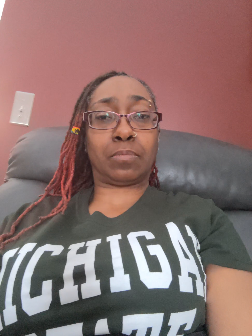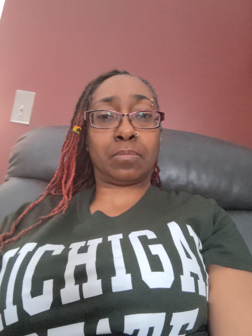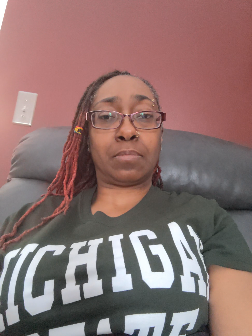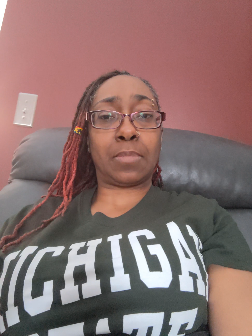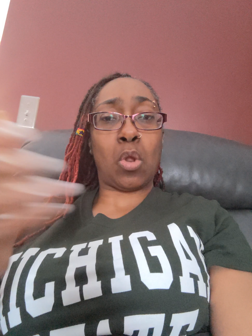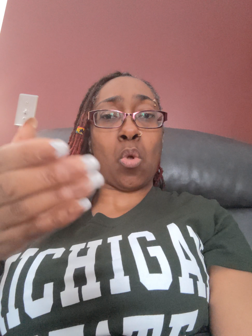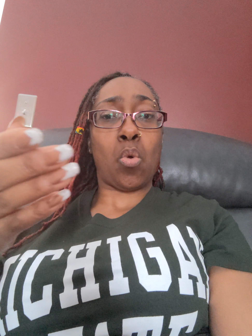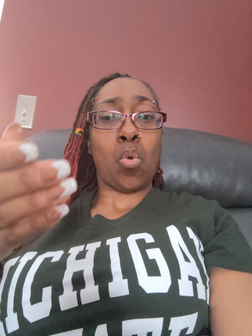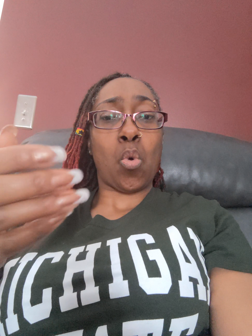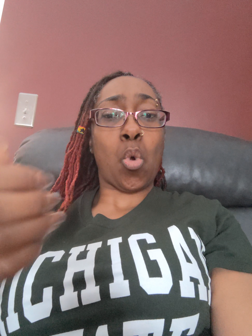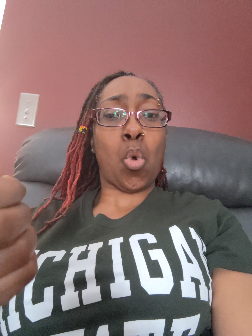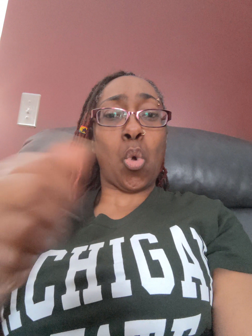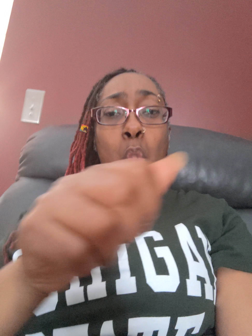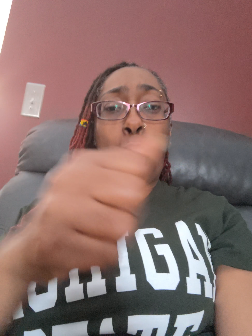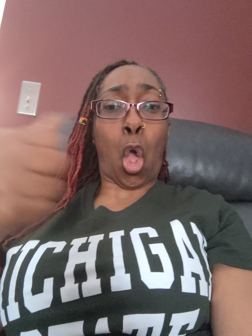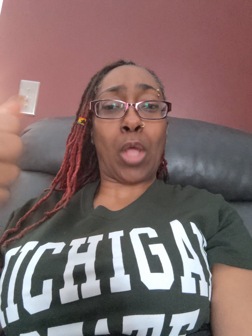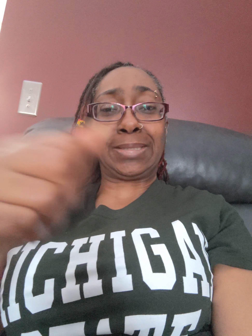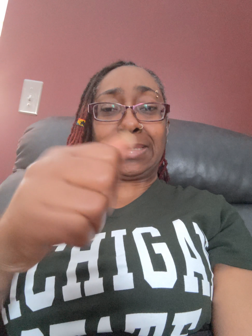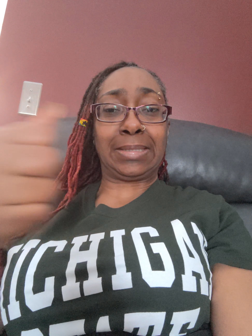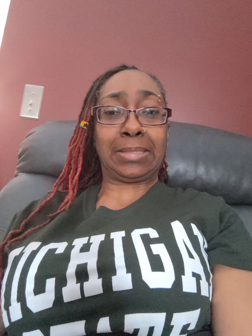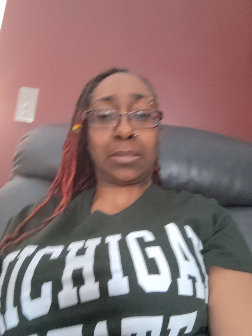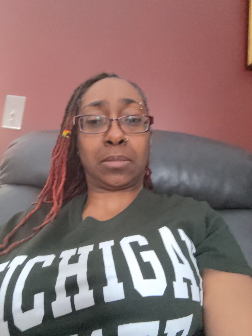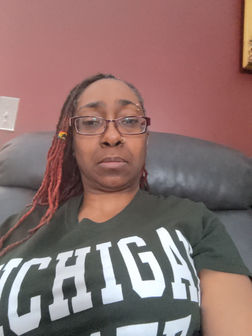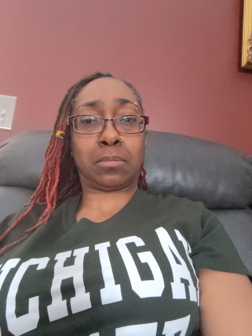closet